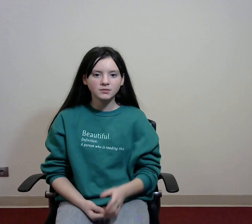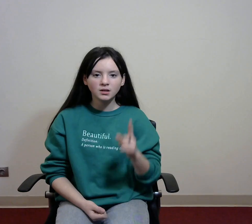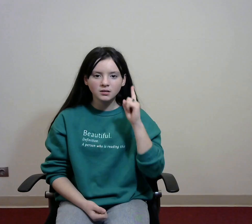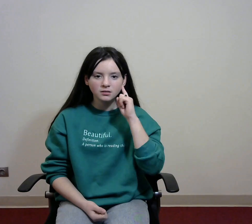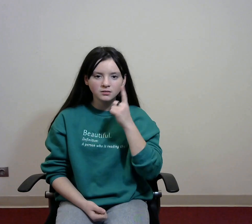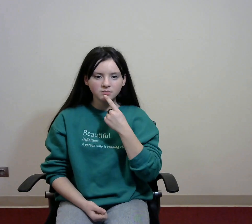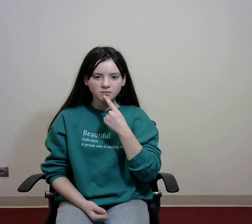eşitmə məhdüdiyyətli